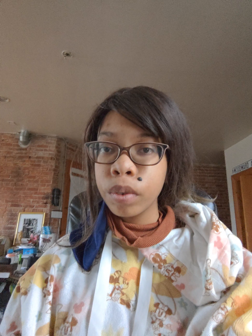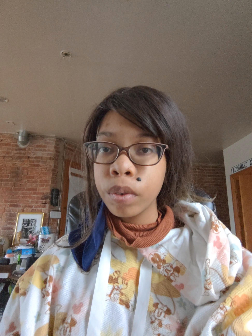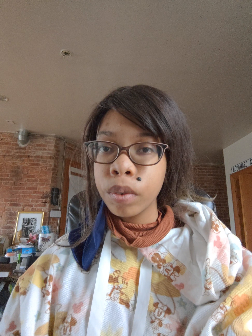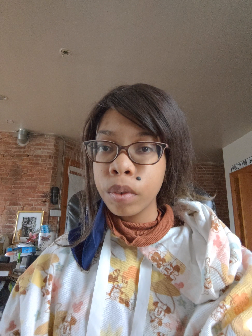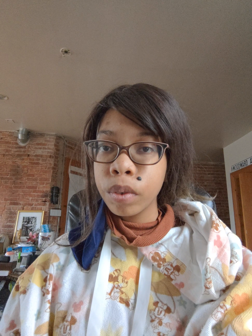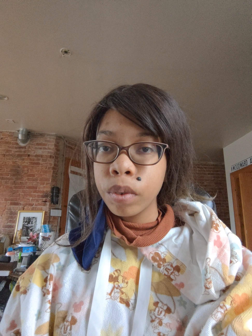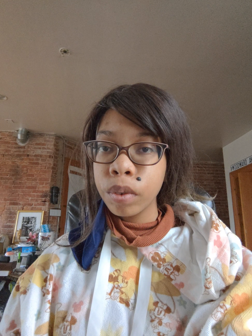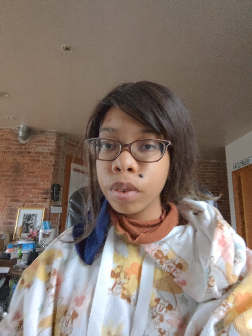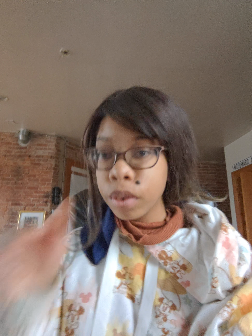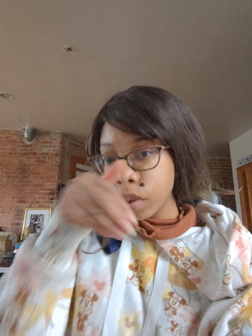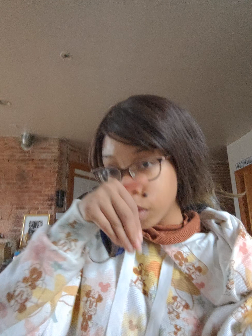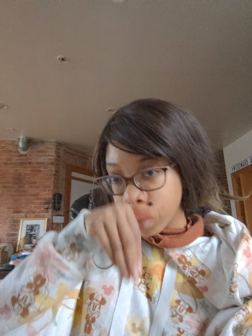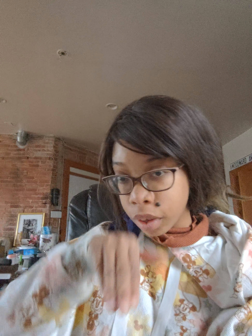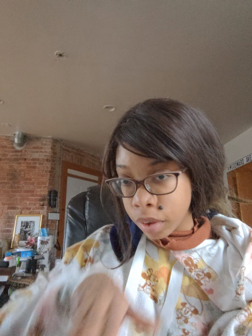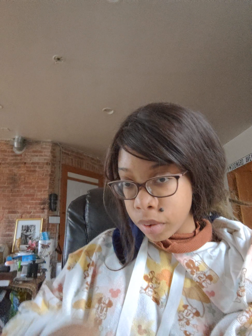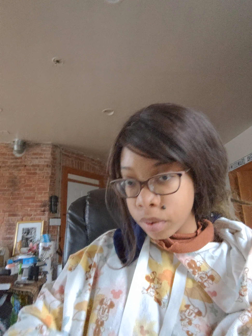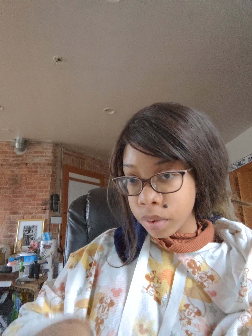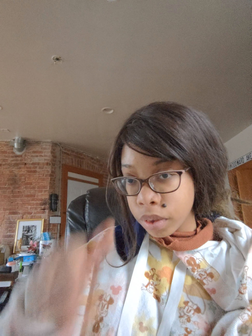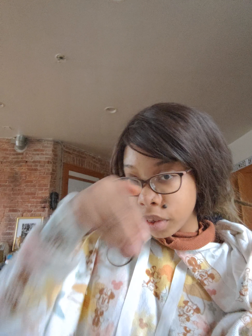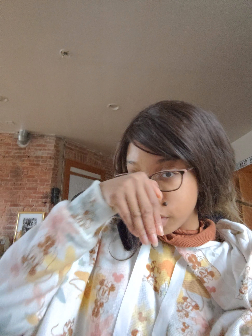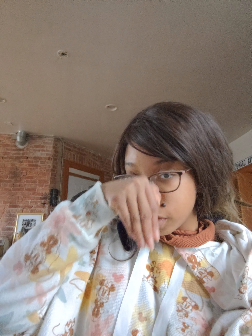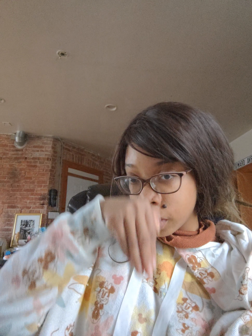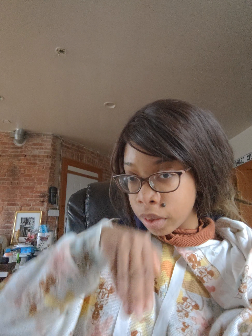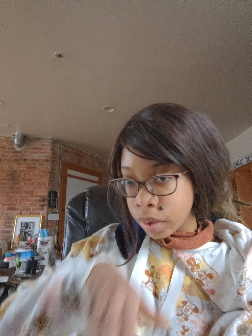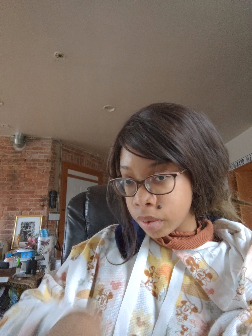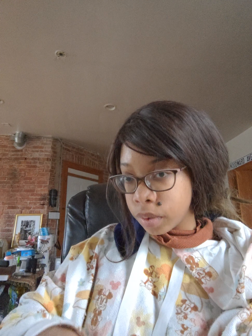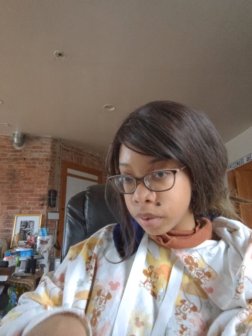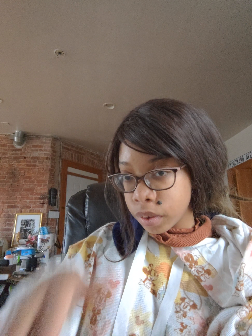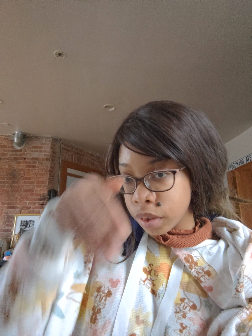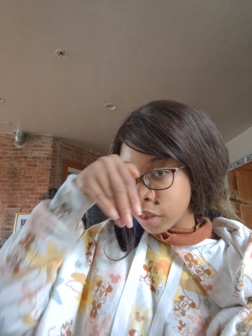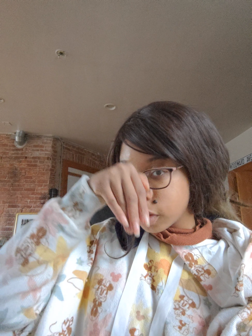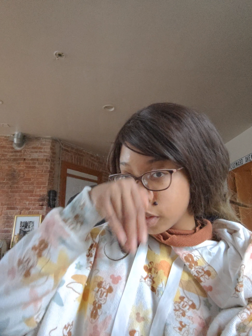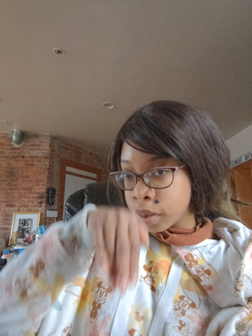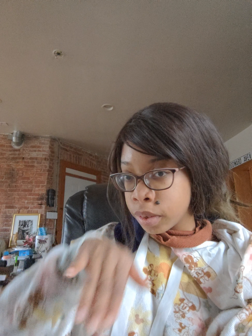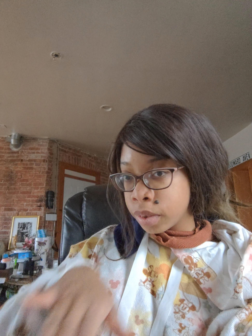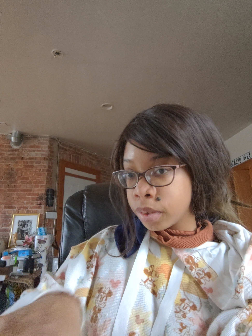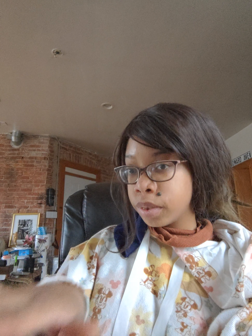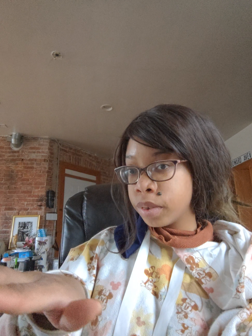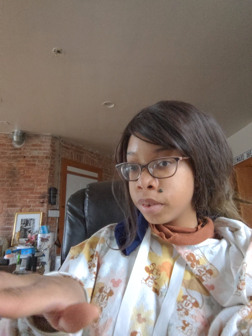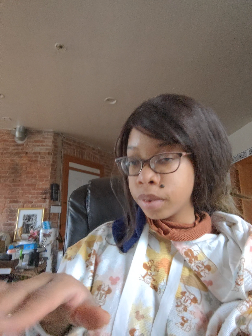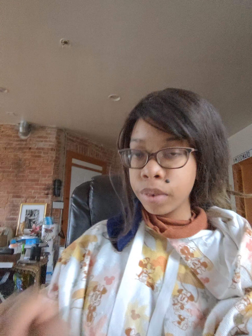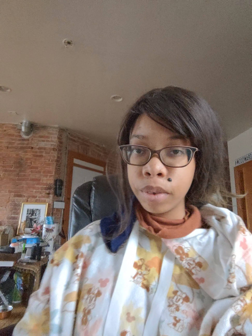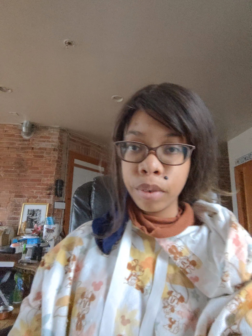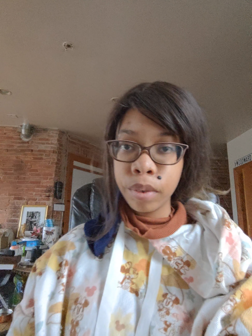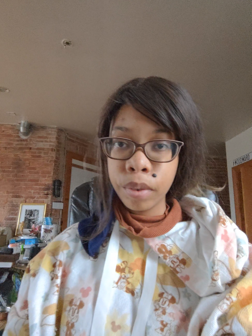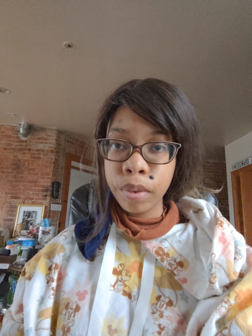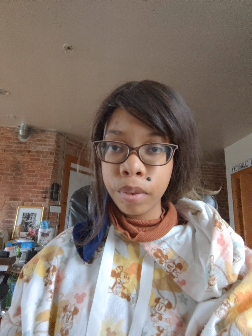elephant